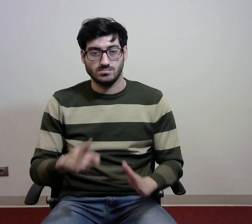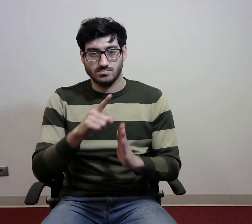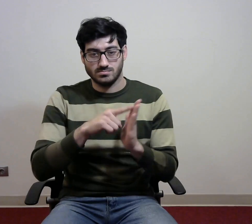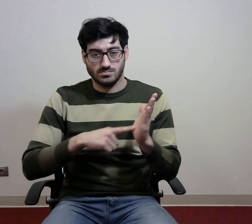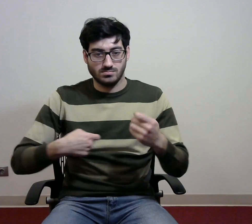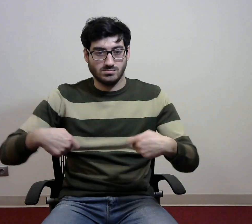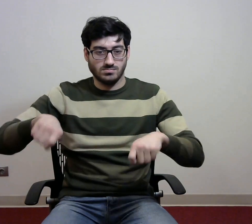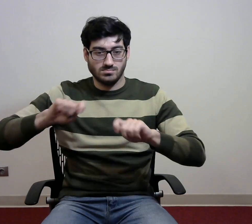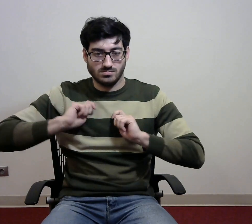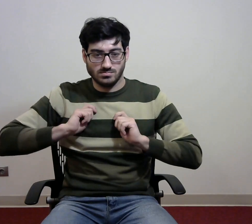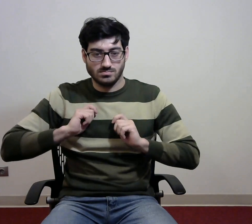etibarnamə